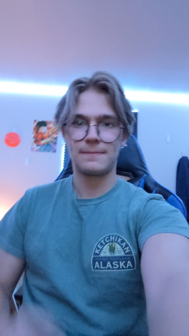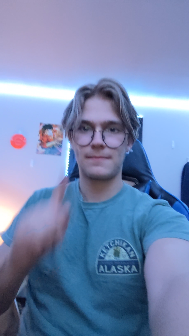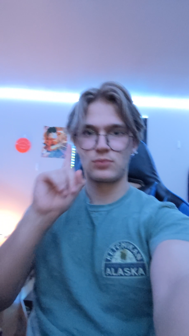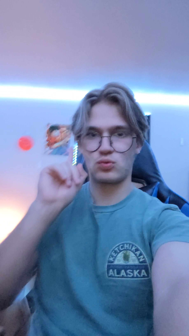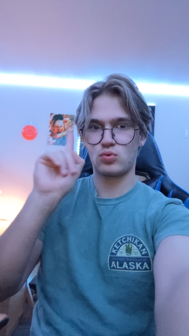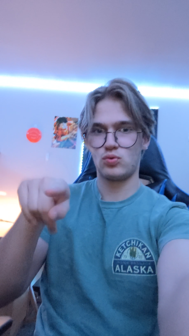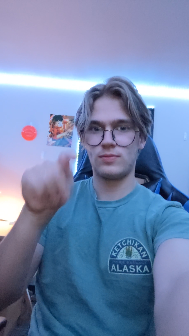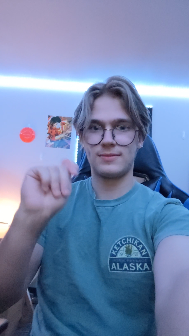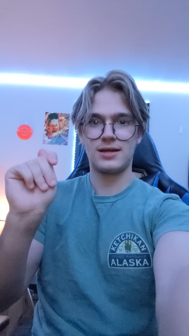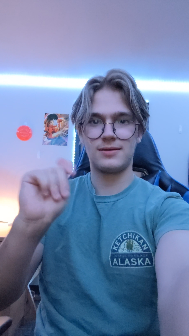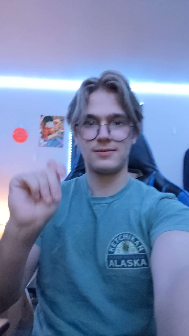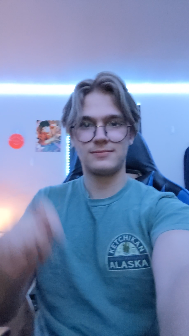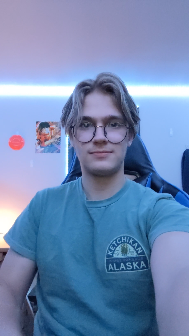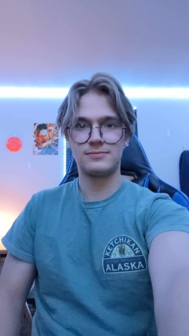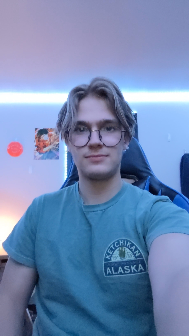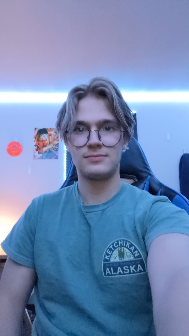go potty